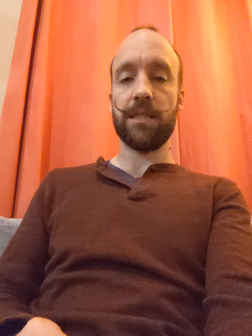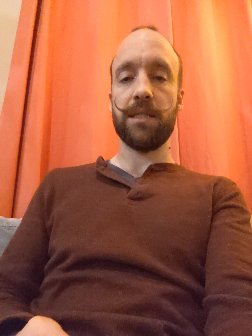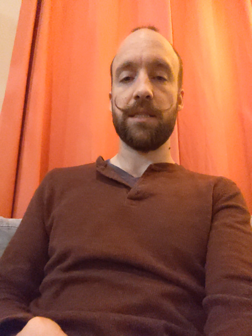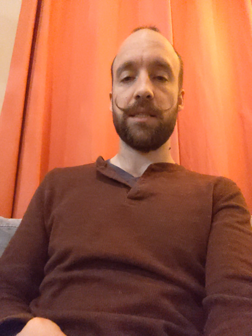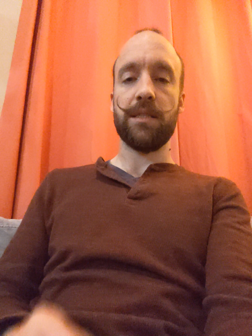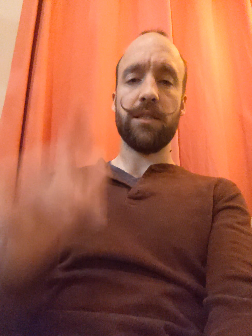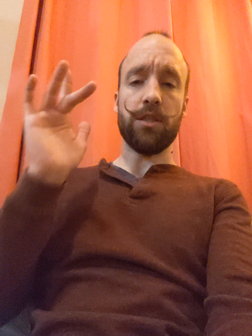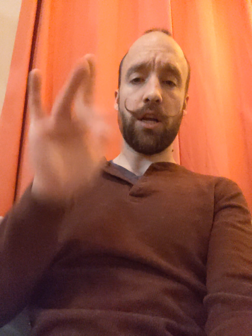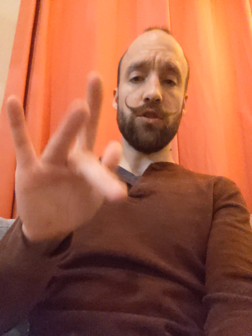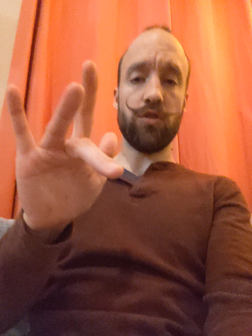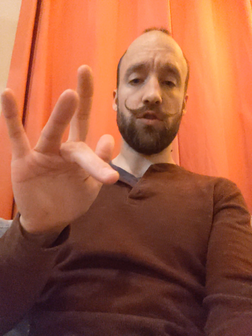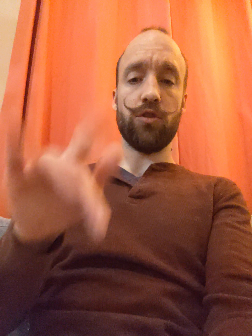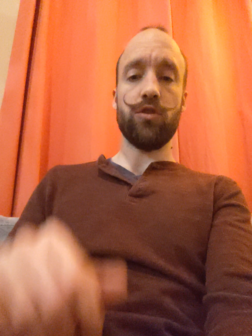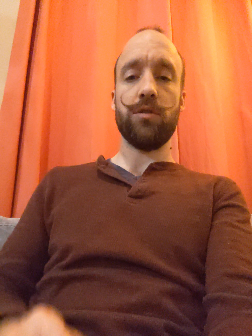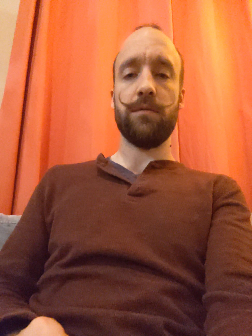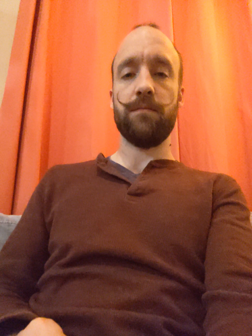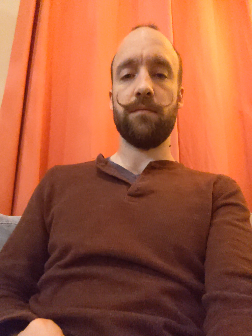touch